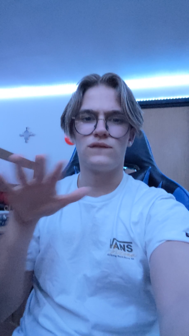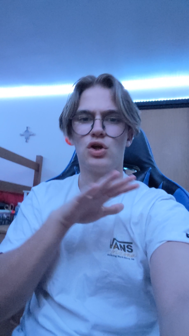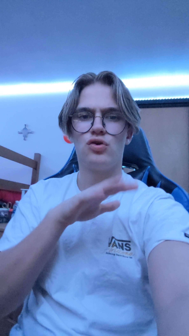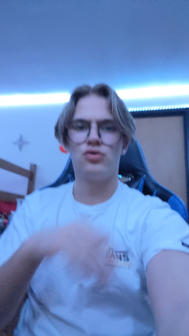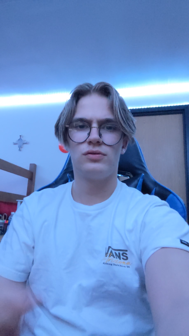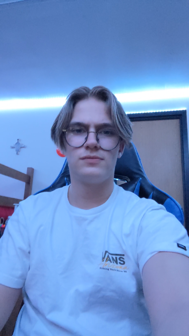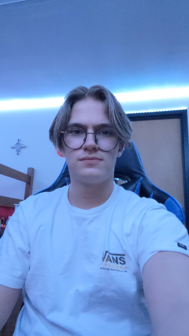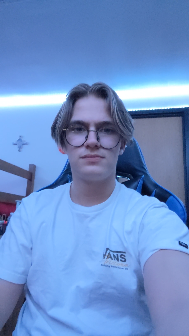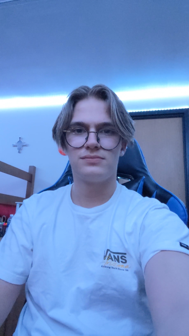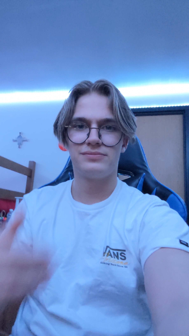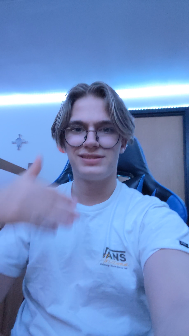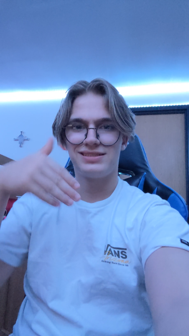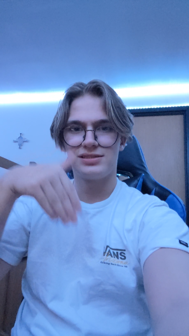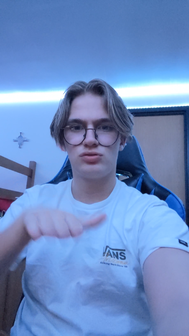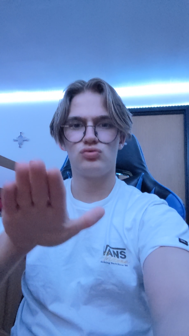enter